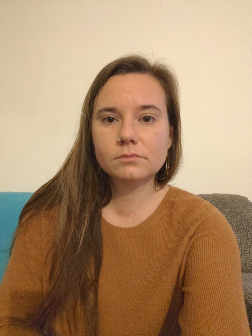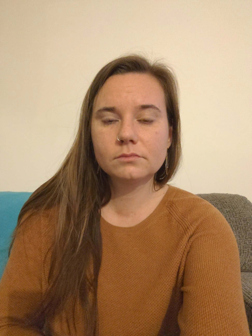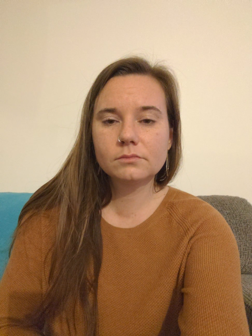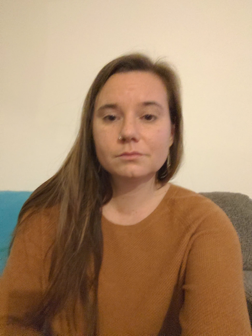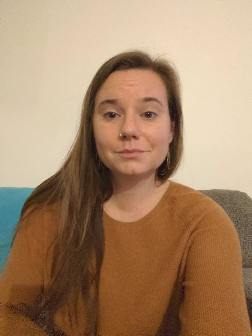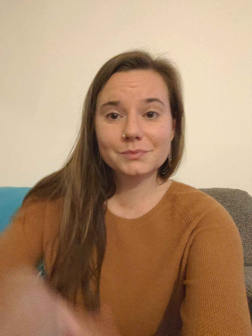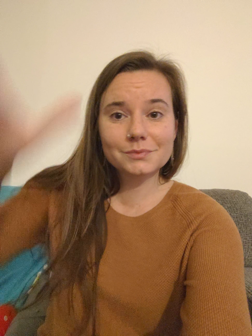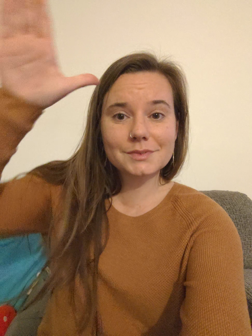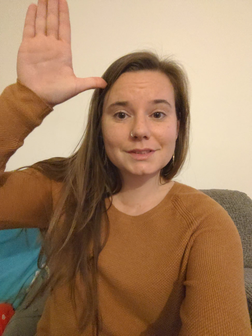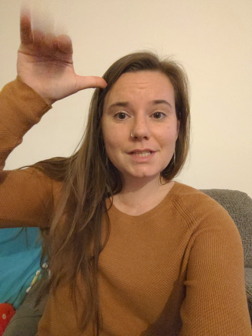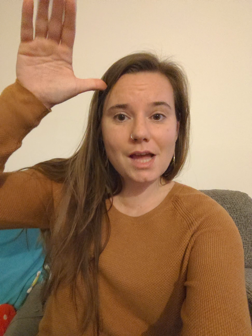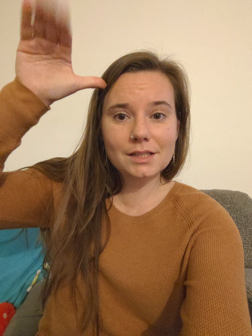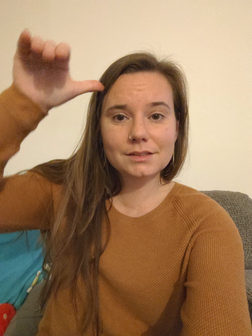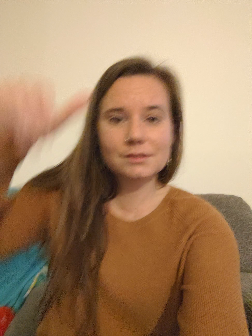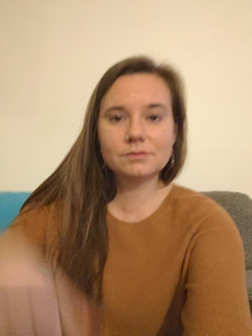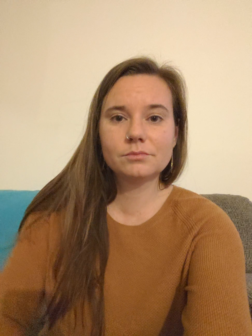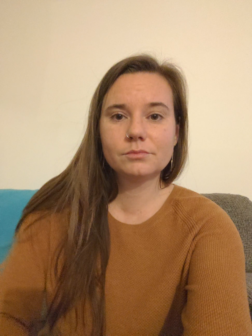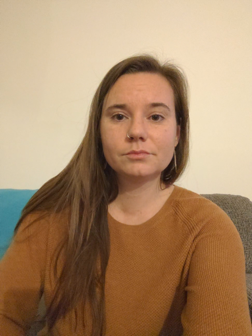donkey